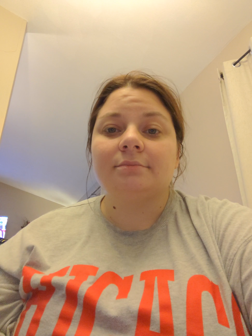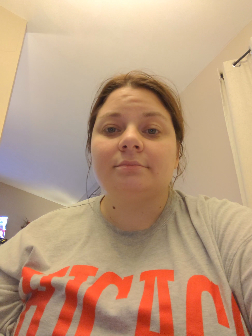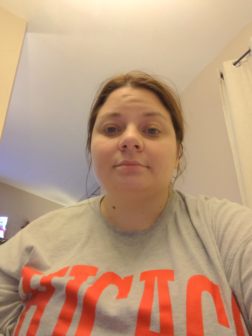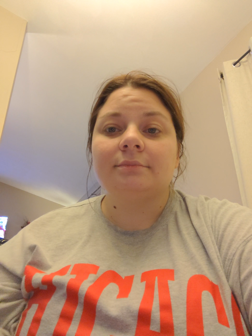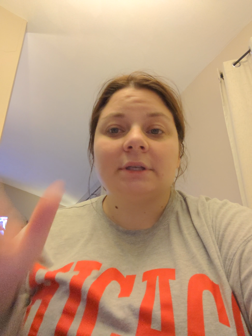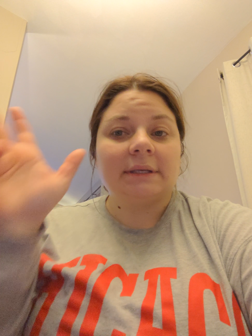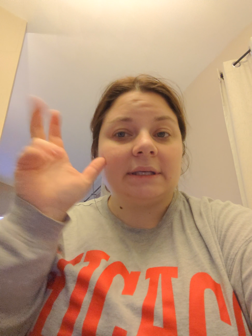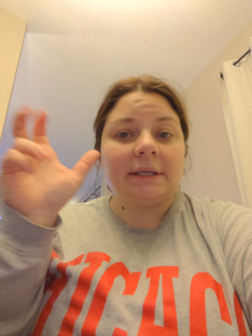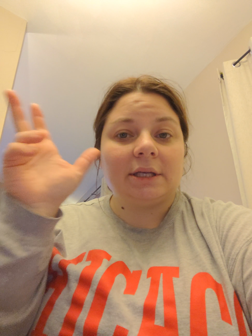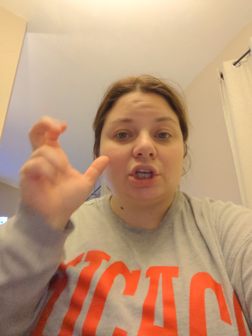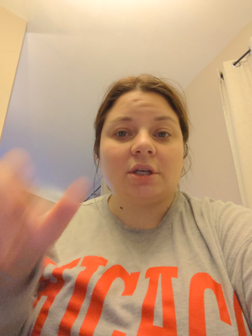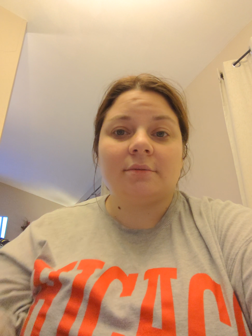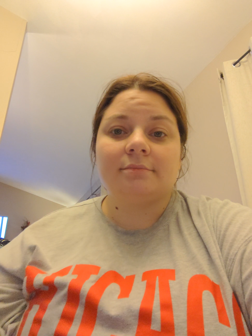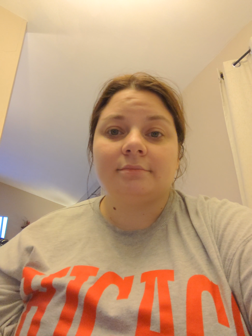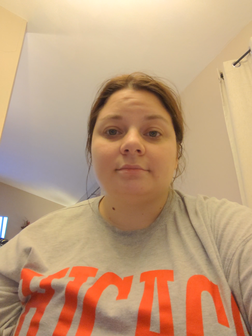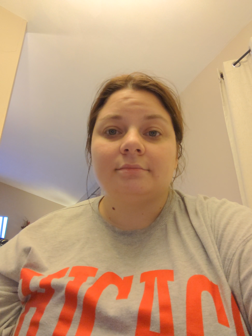hear